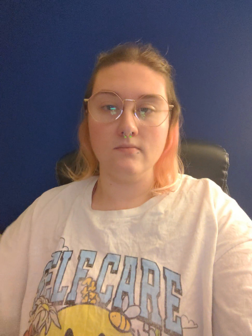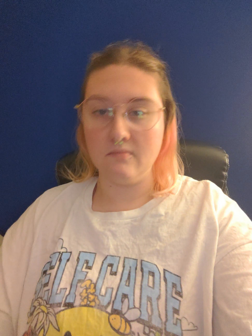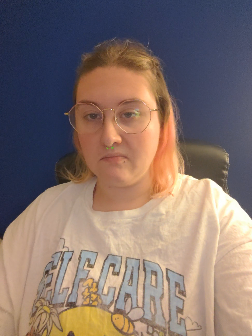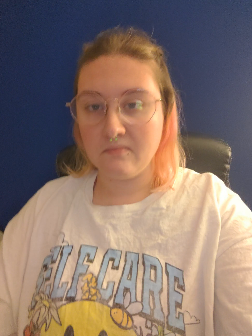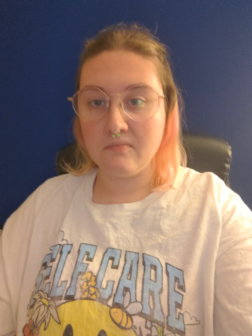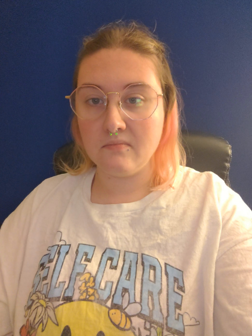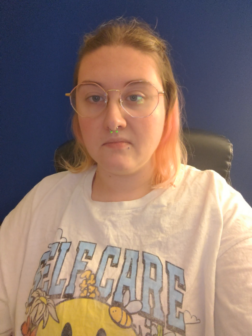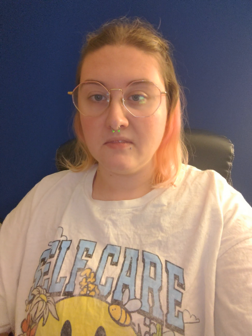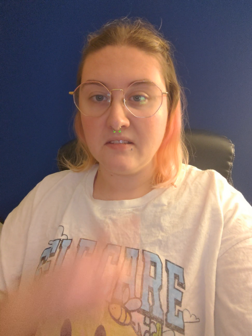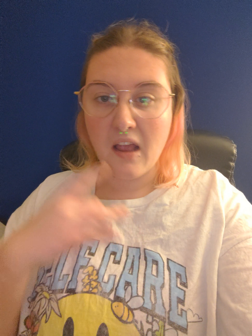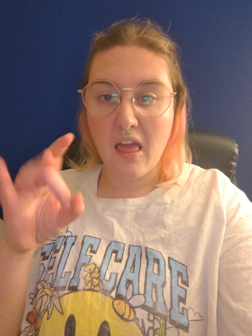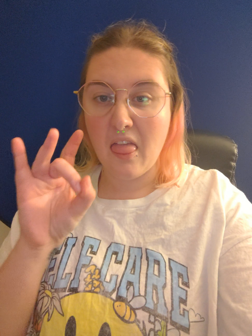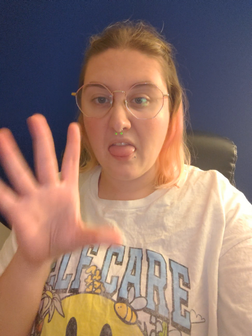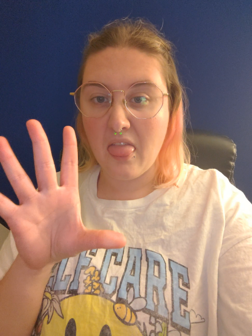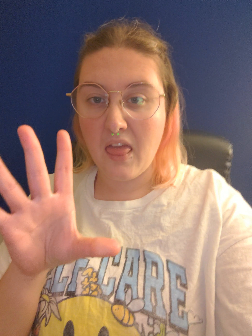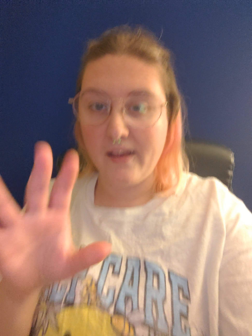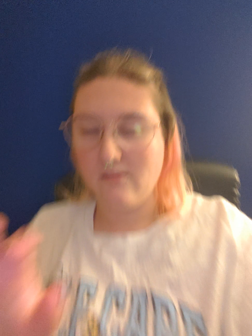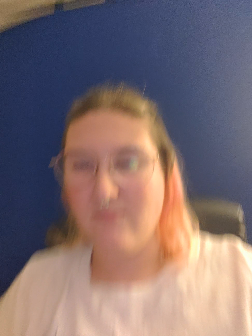yucky